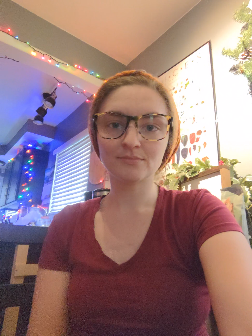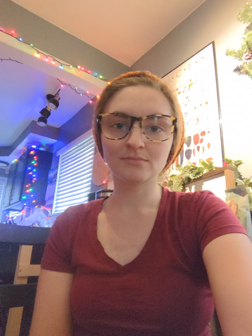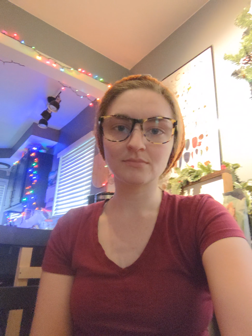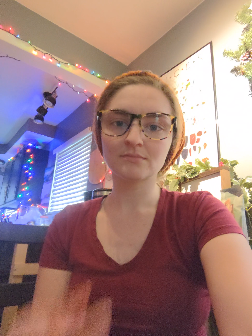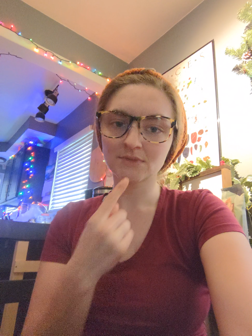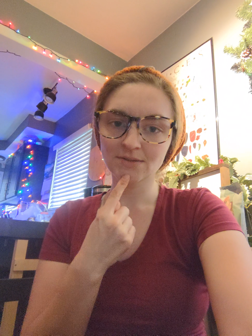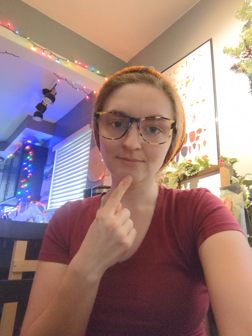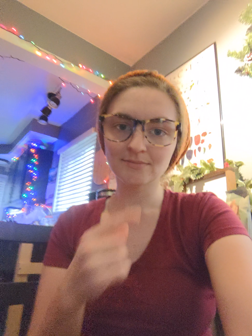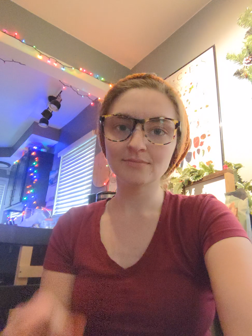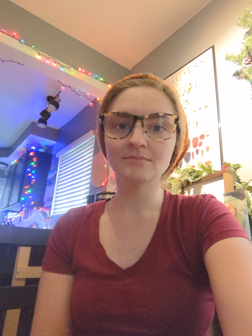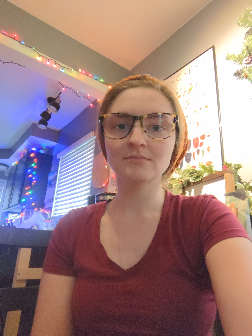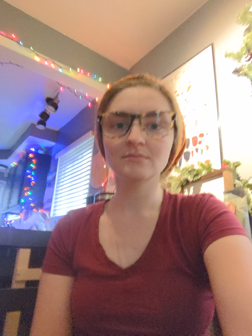say